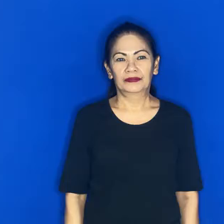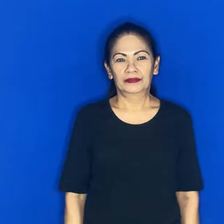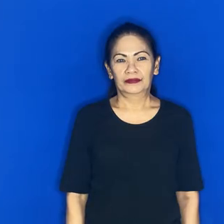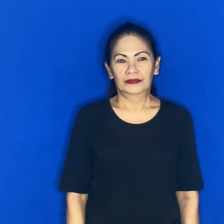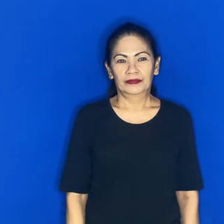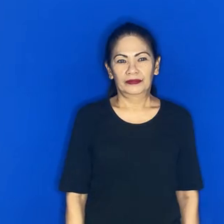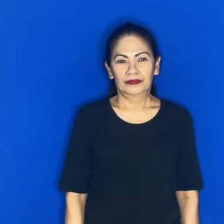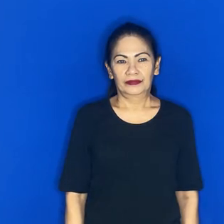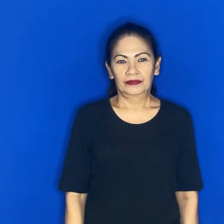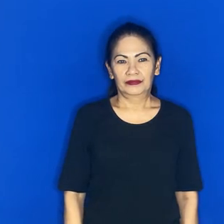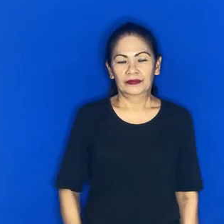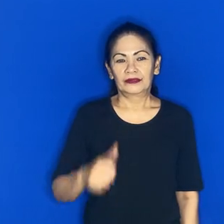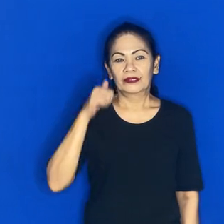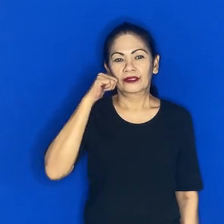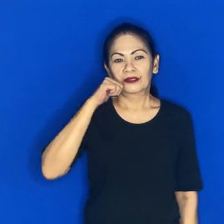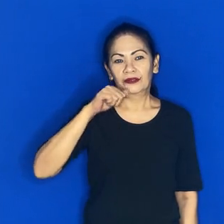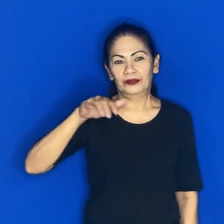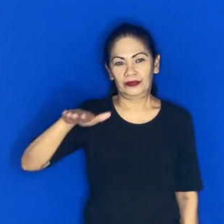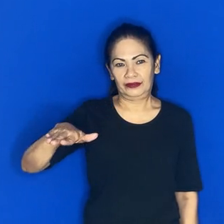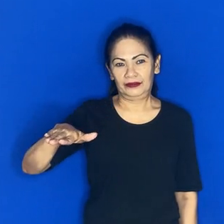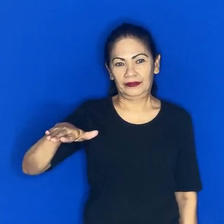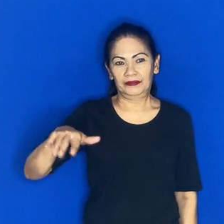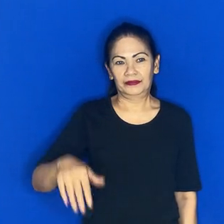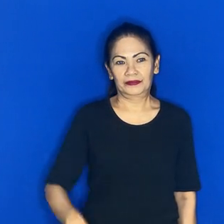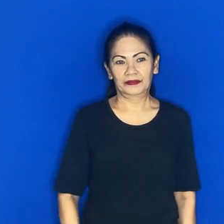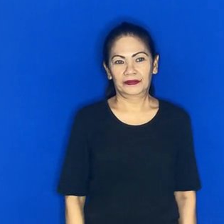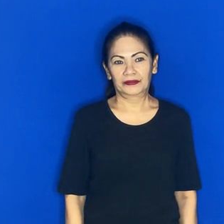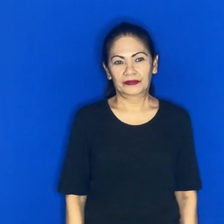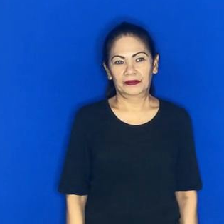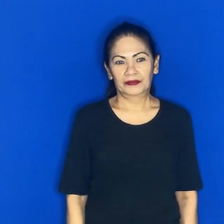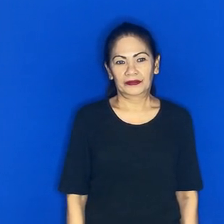girl